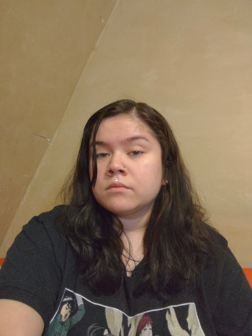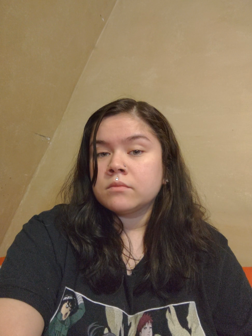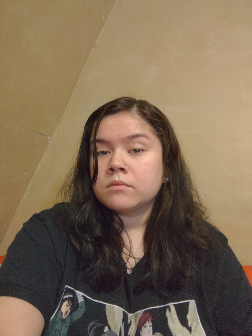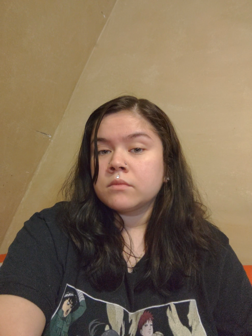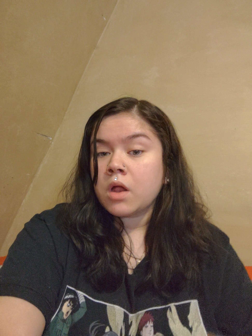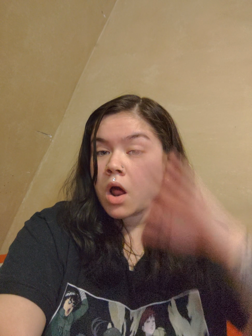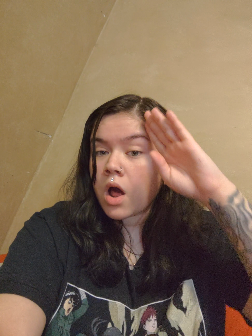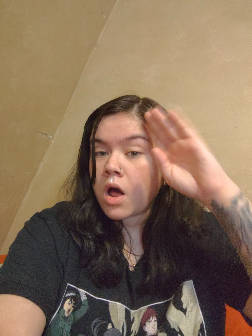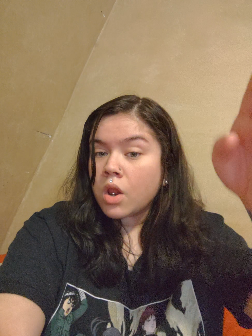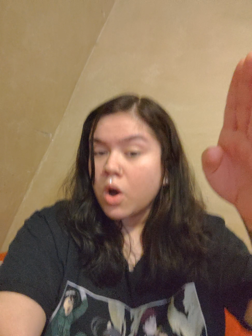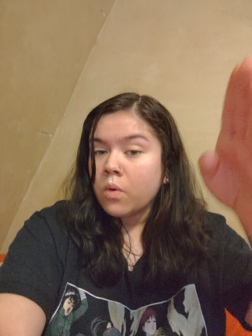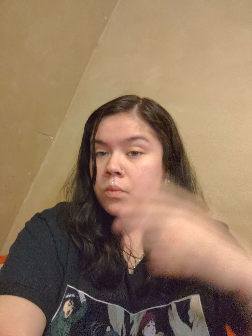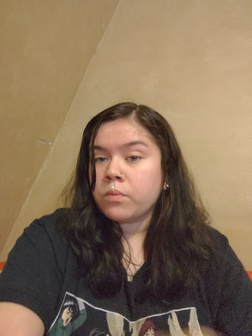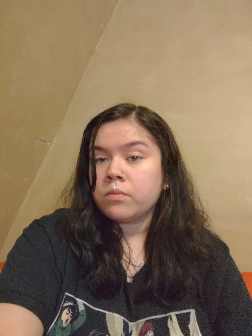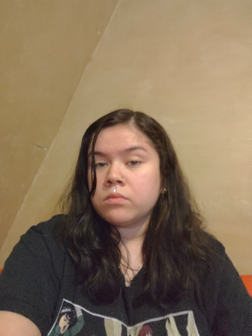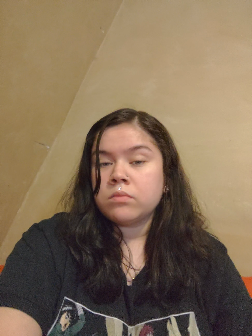hello